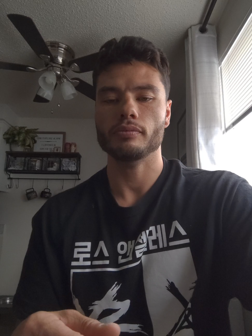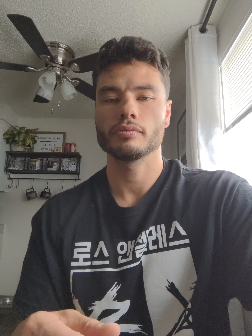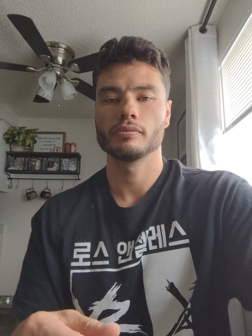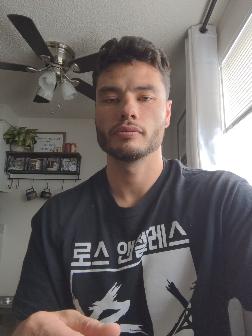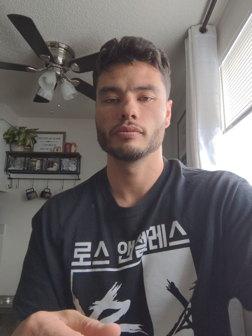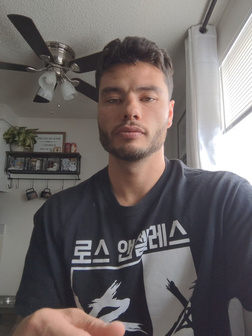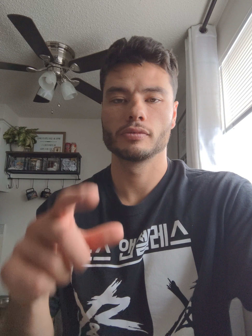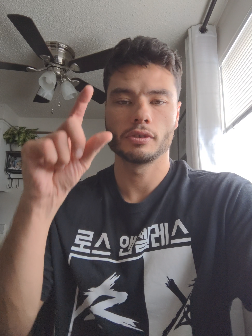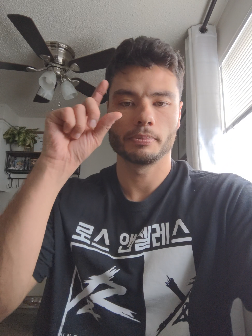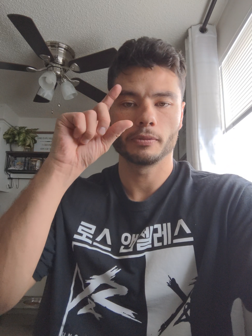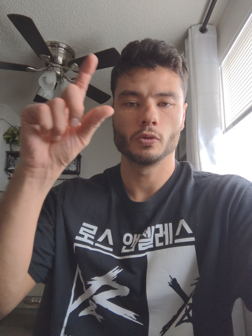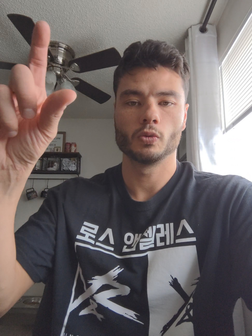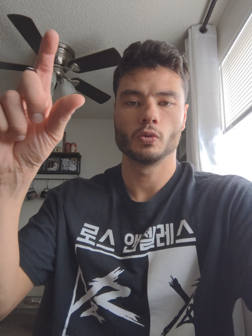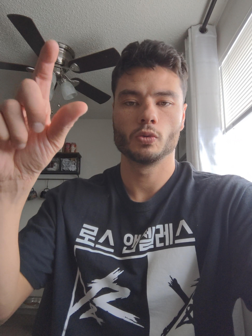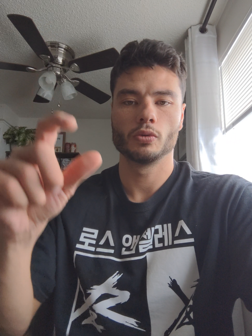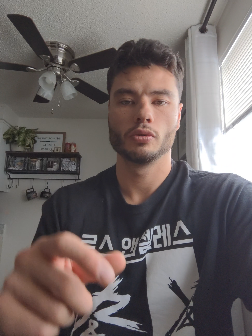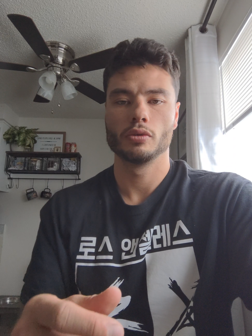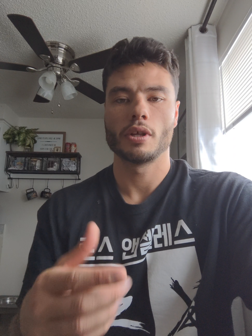moon